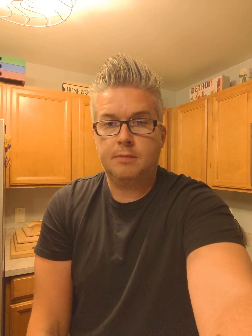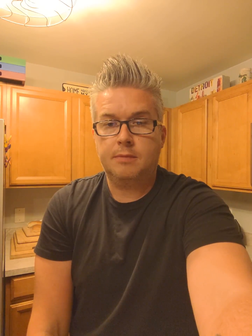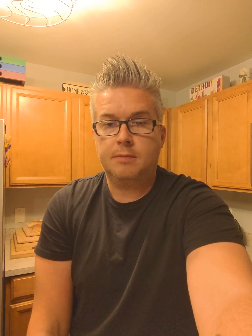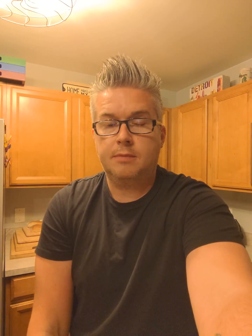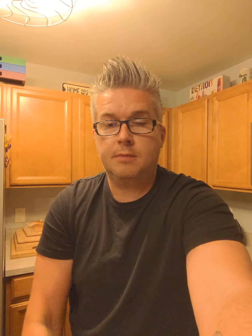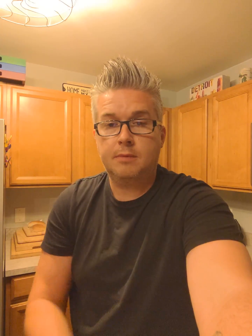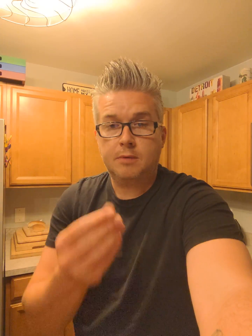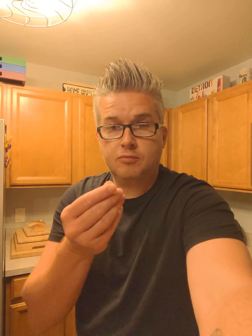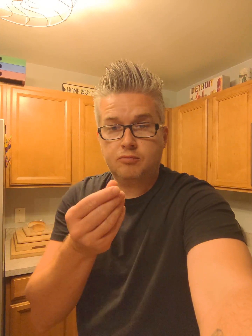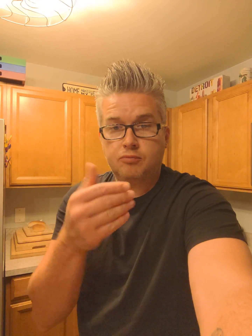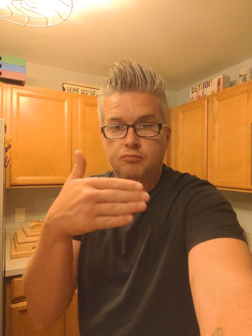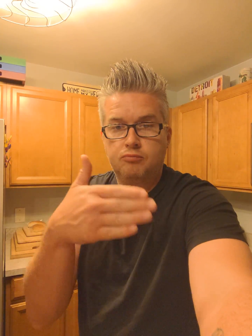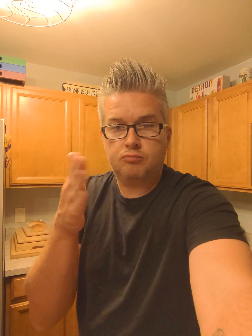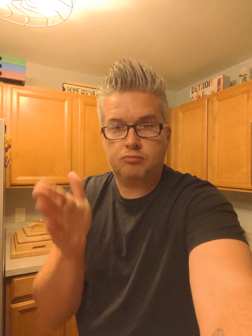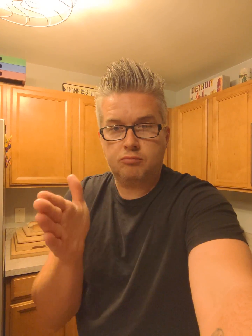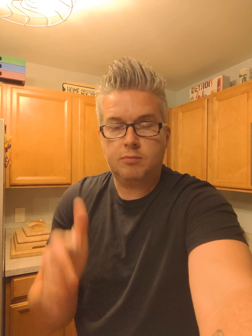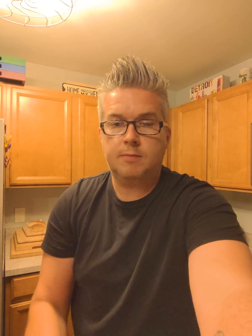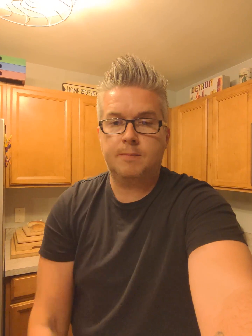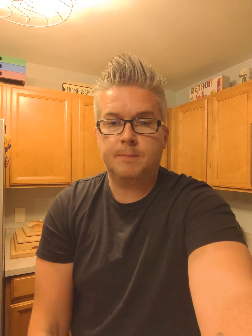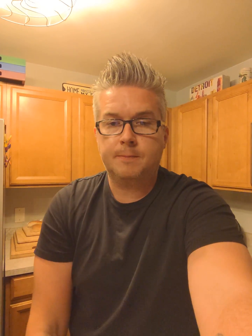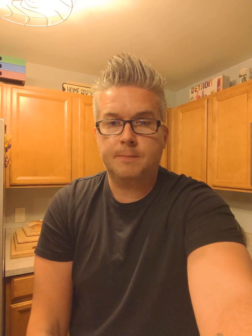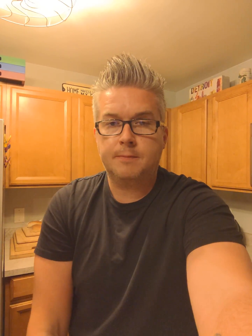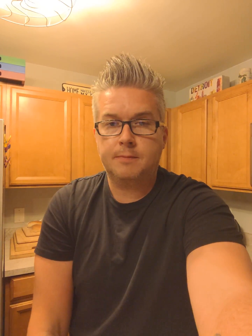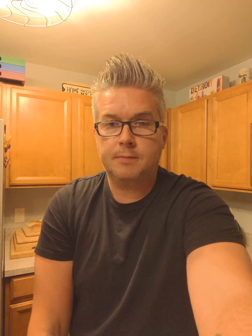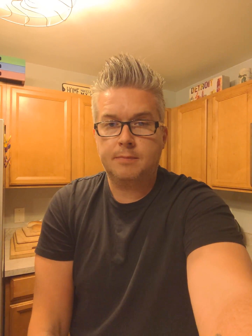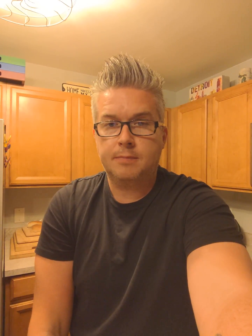sandbox